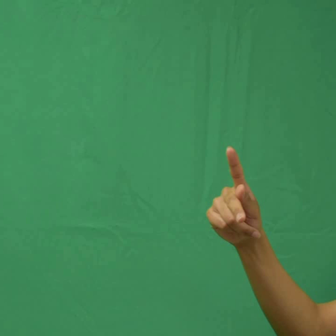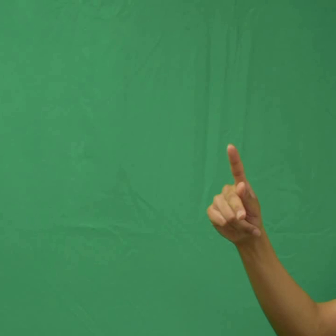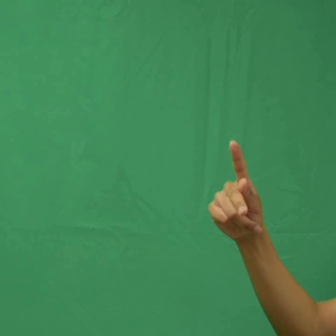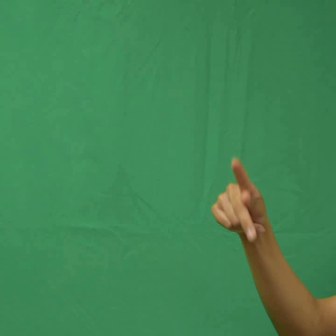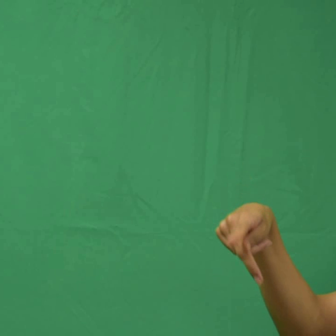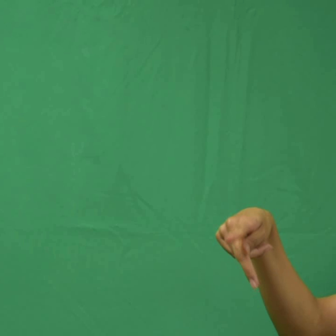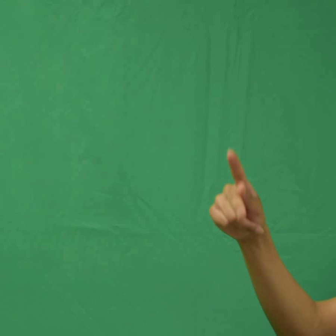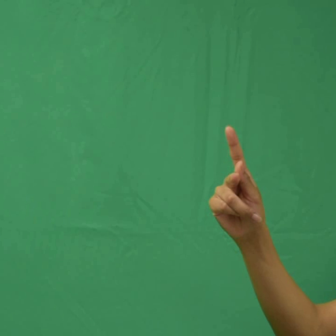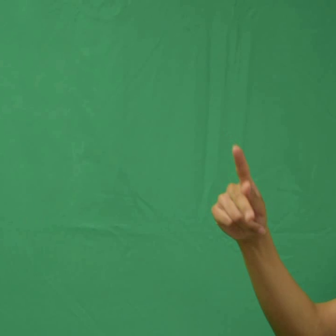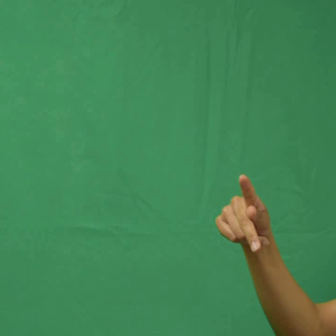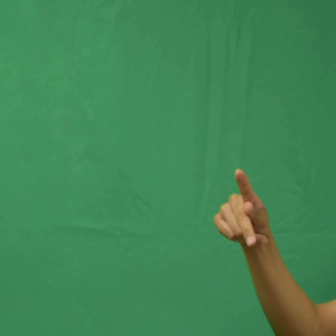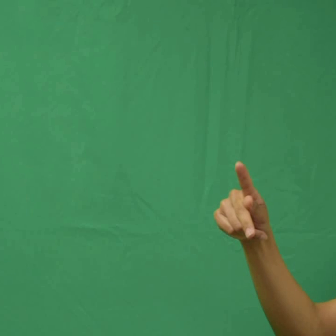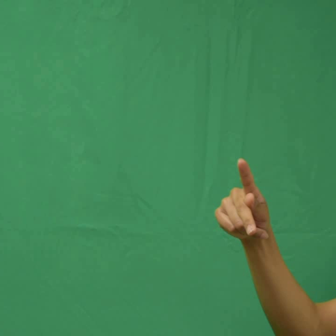K